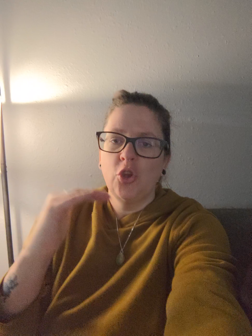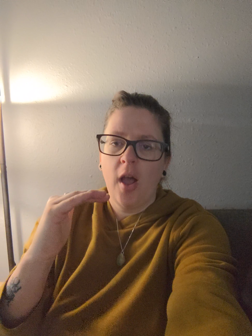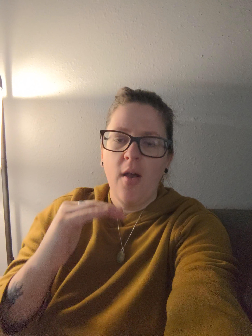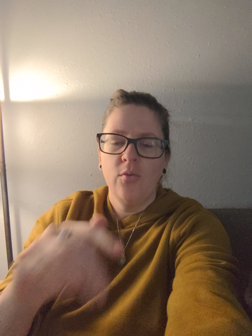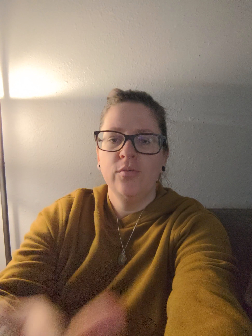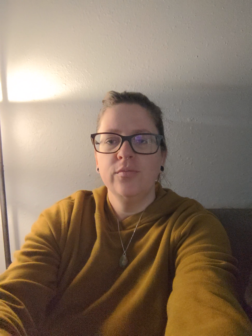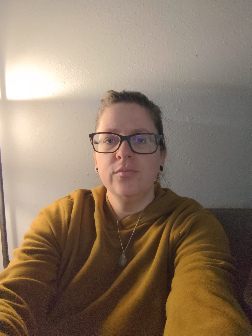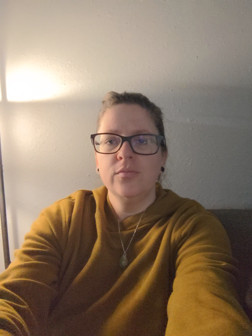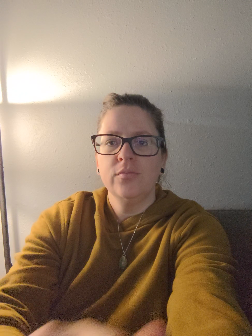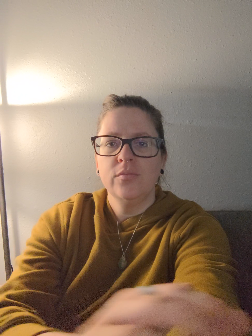child